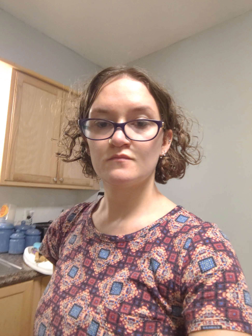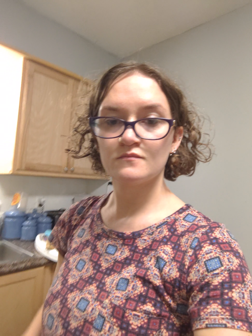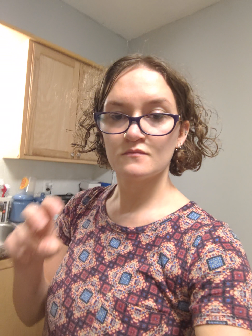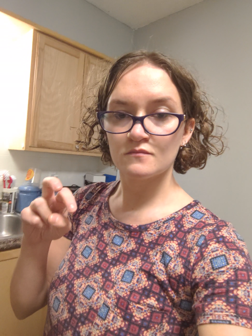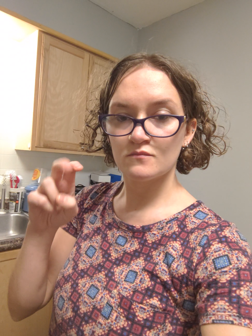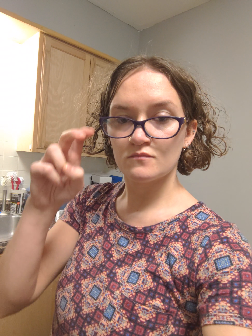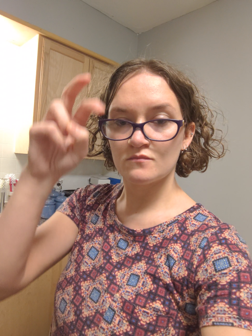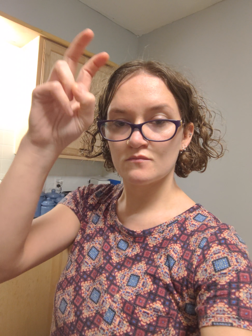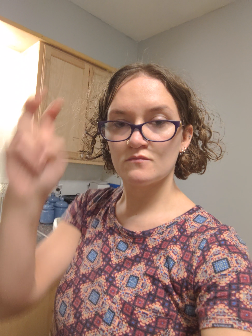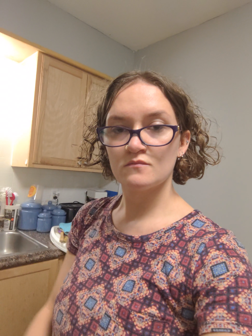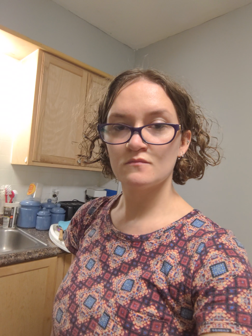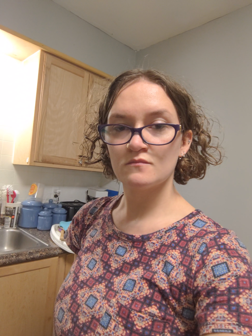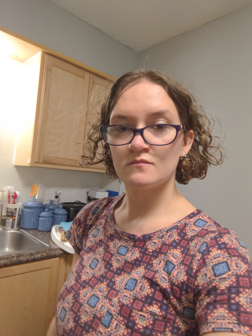stairs